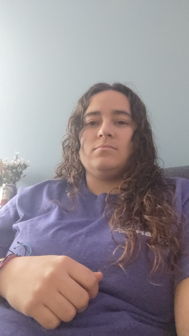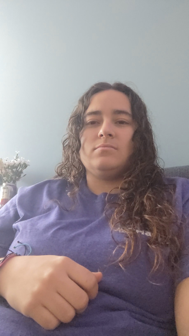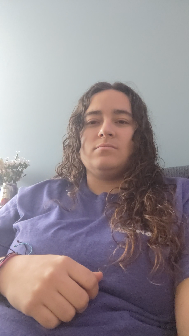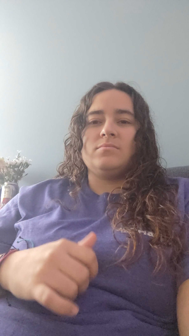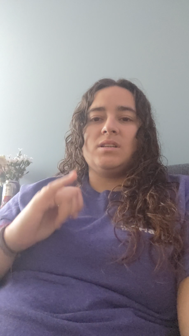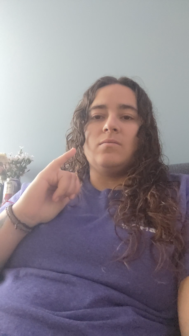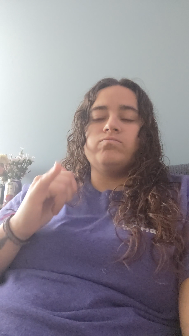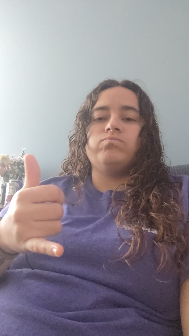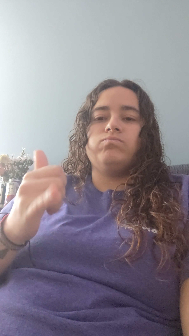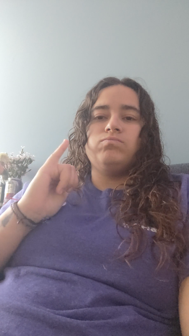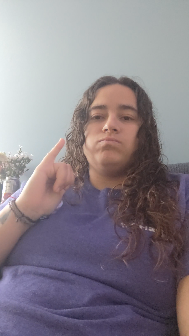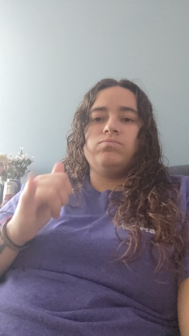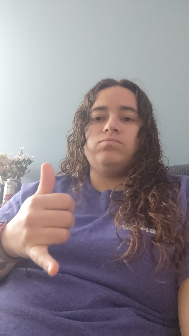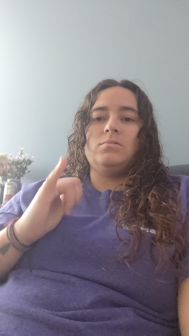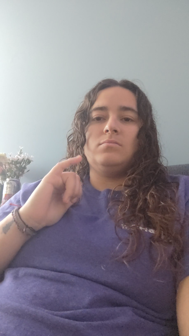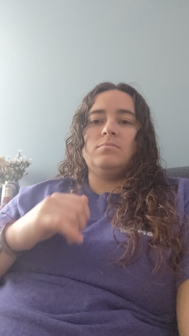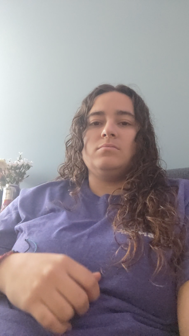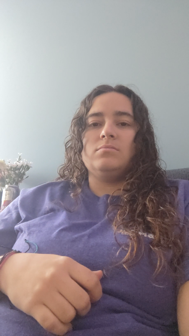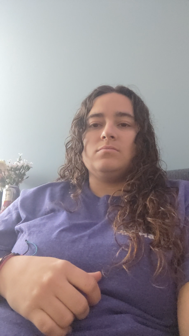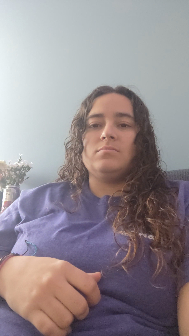rocking chair